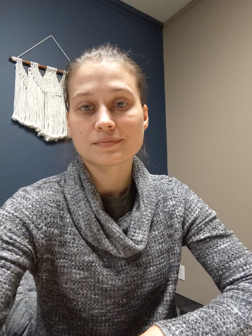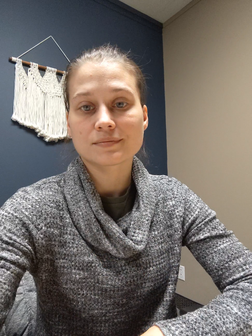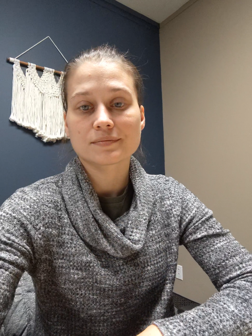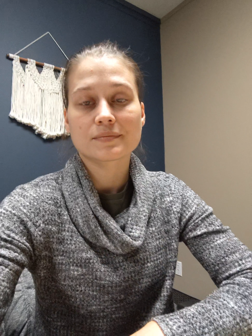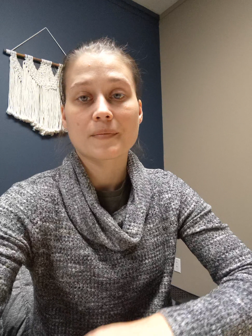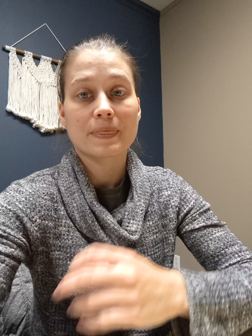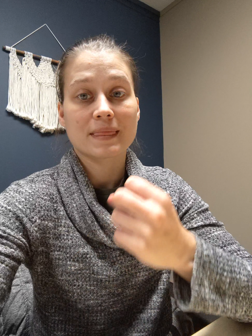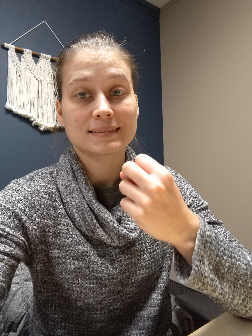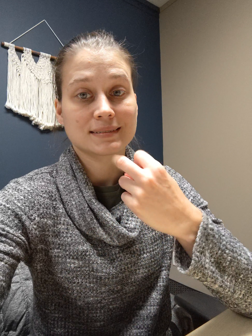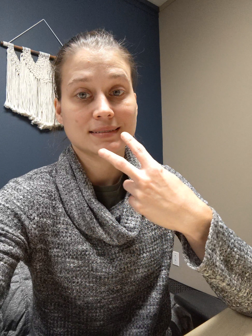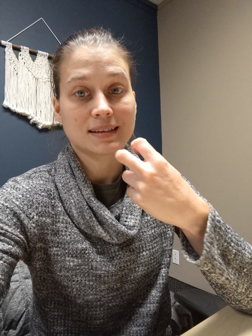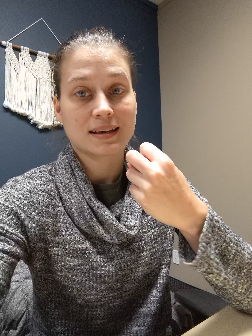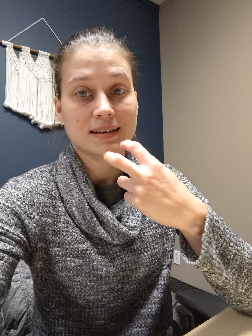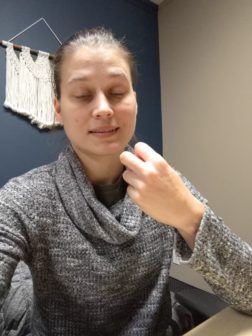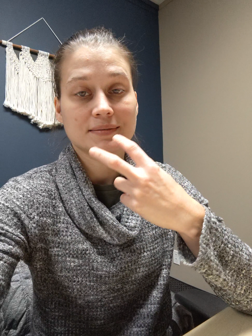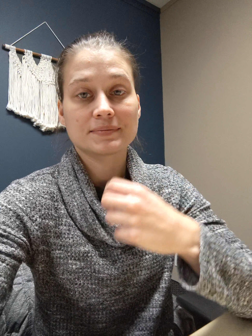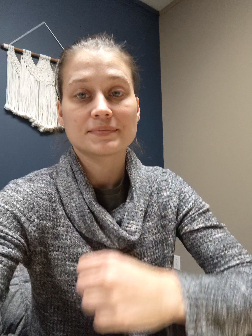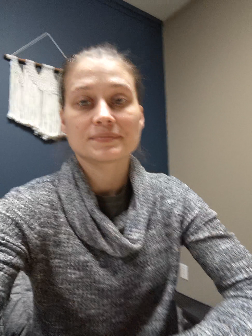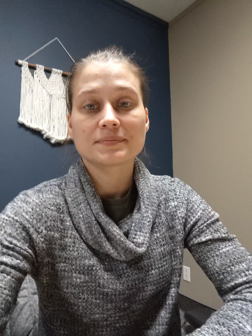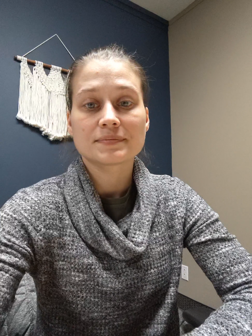snack